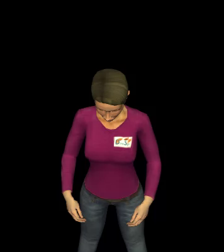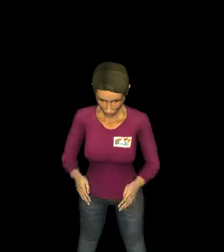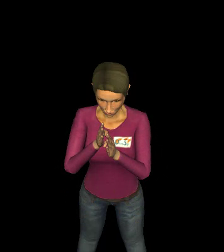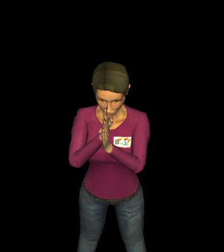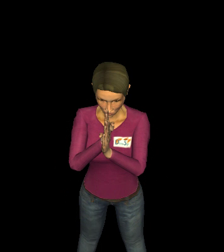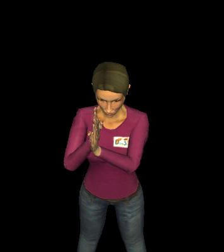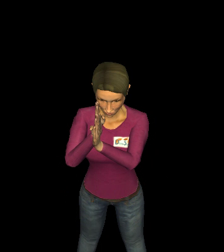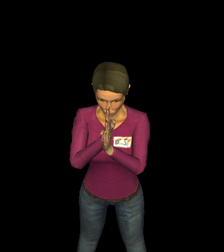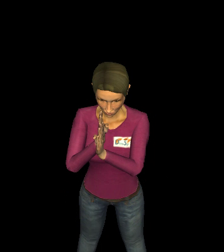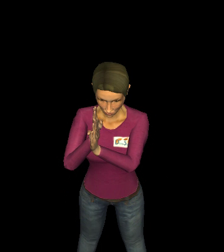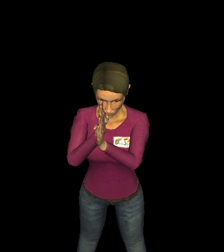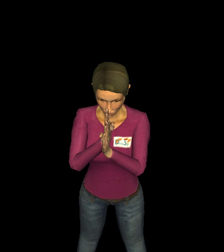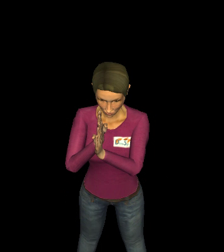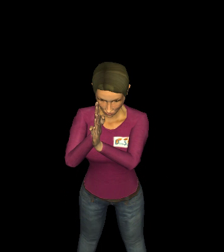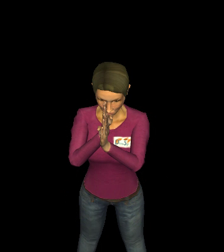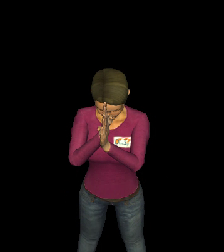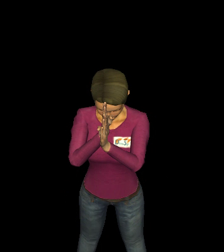يخفي